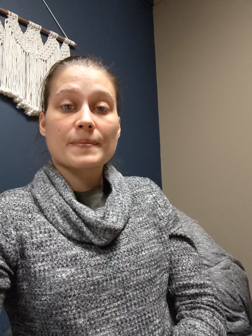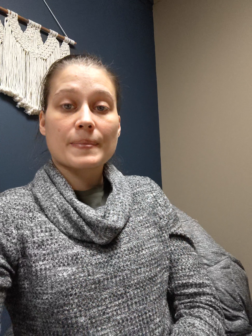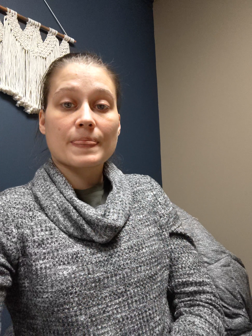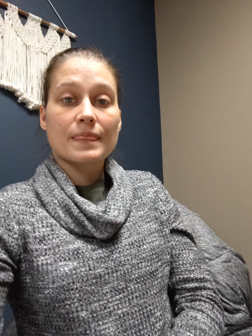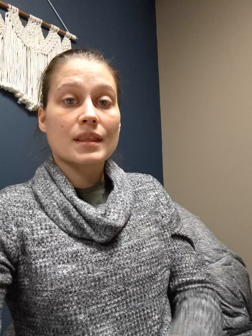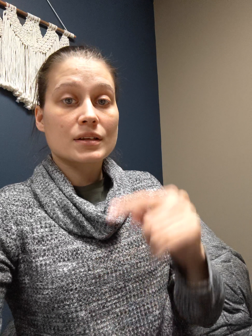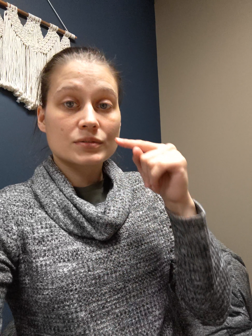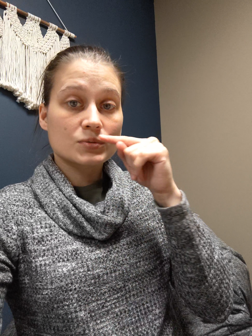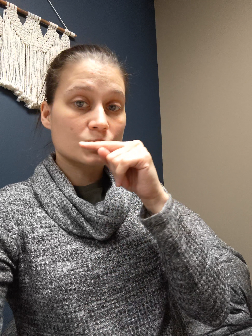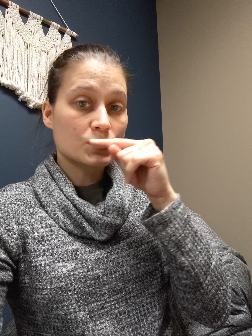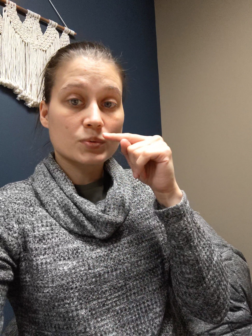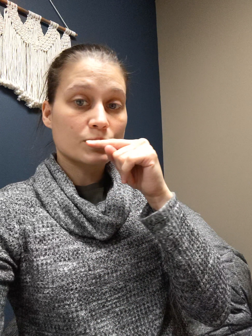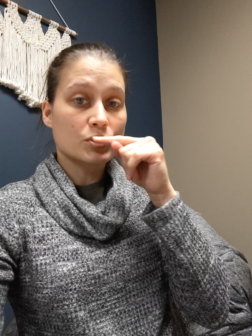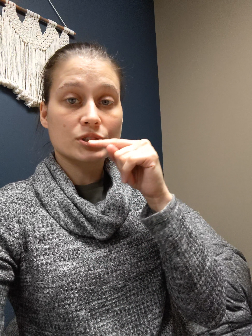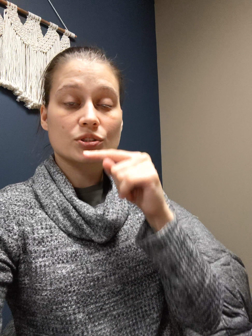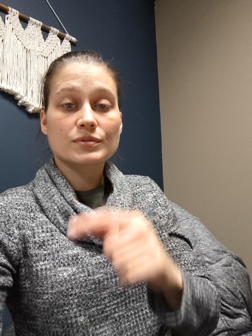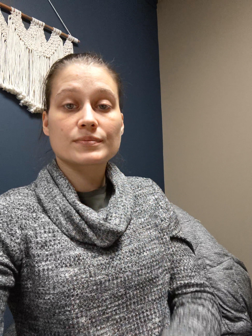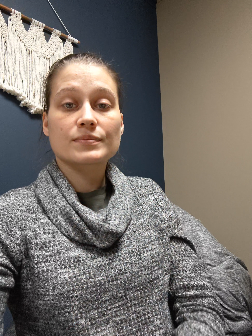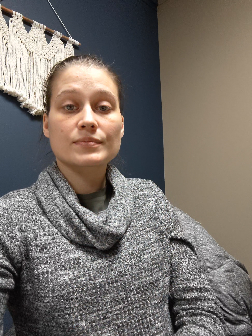toothbrush